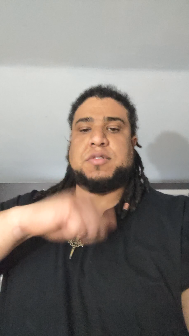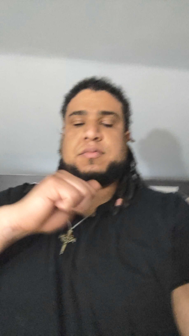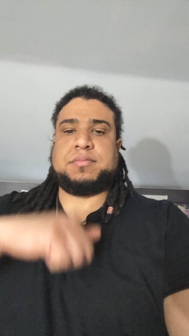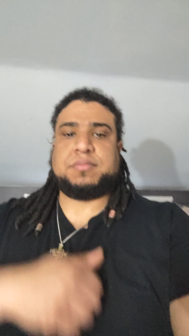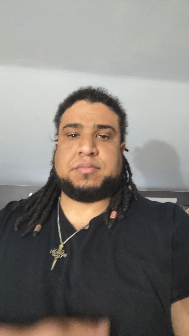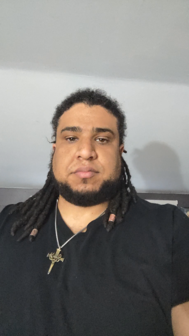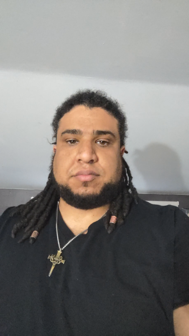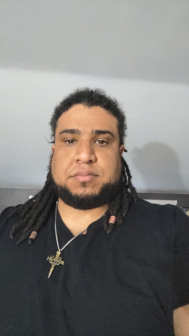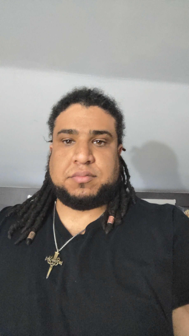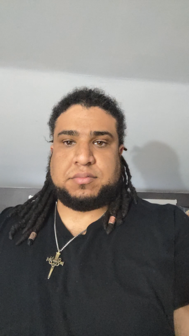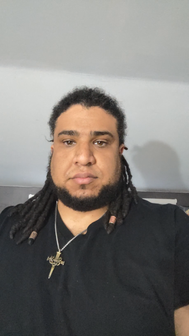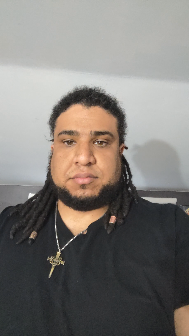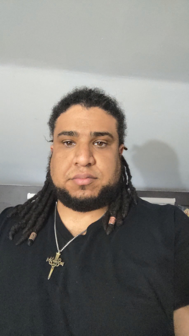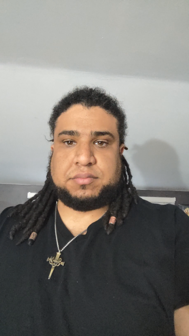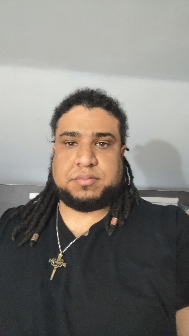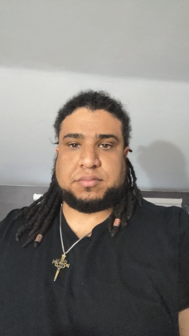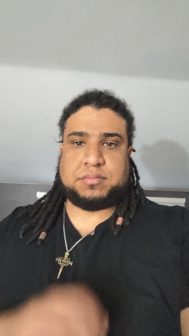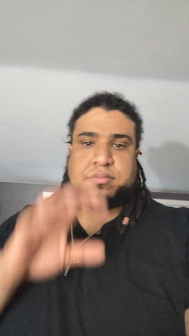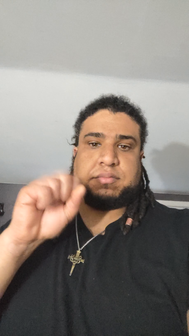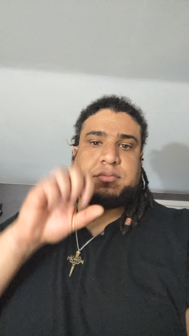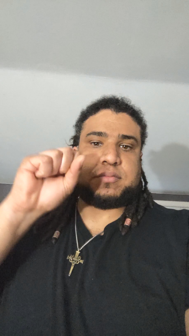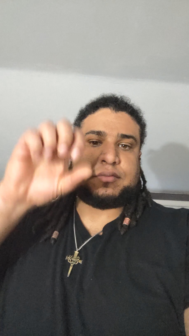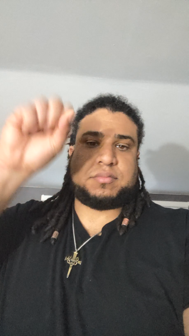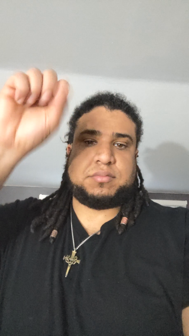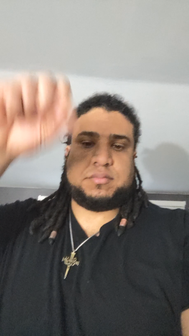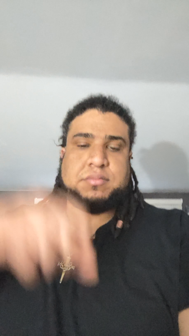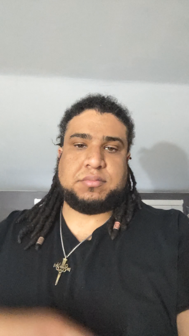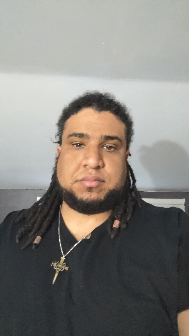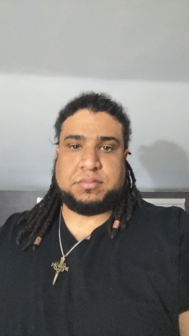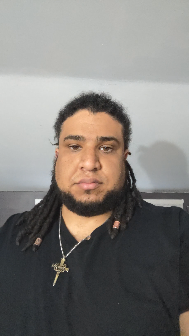ladder